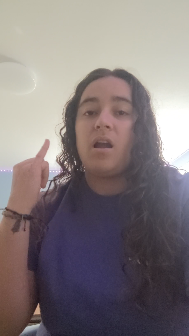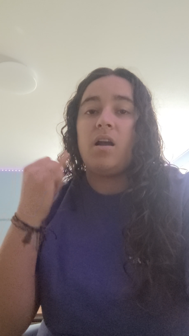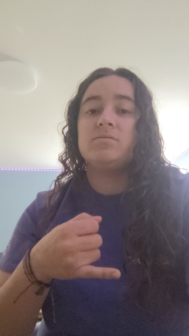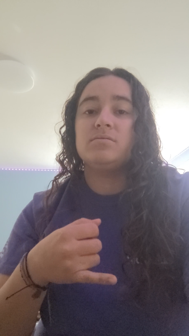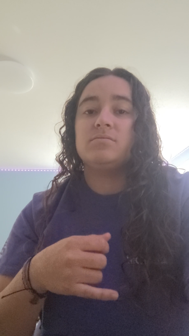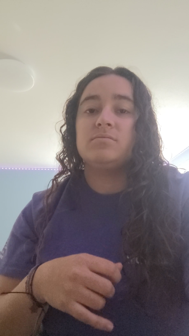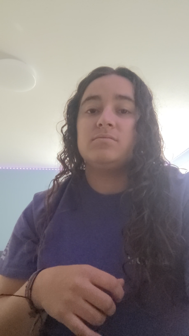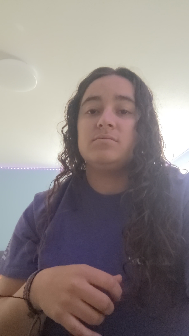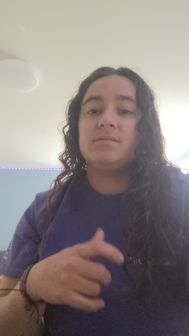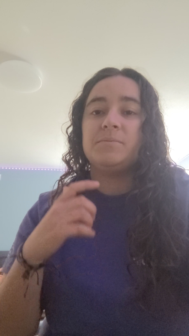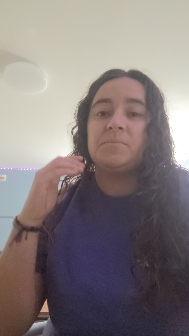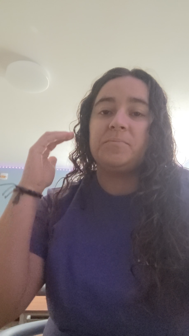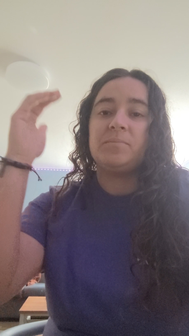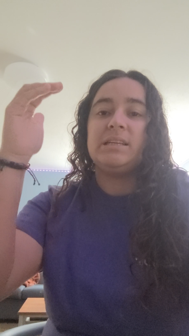big